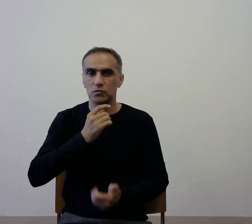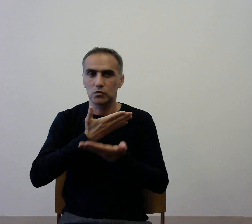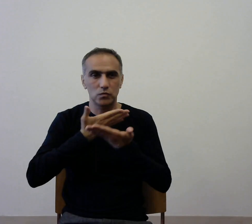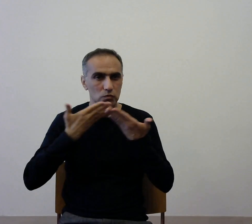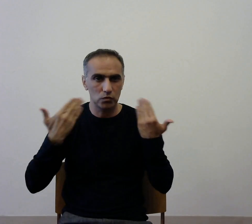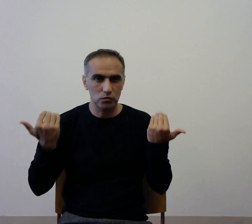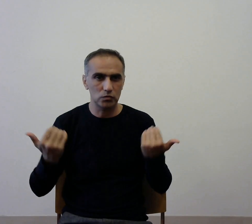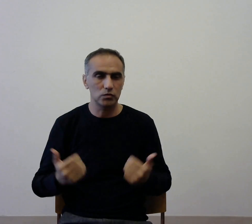yox